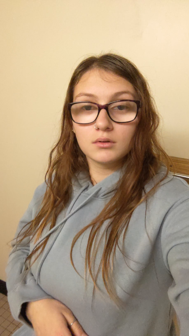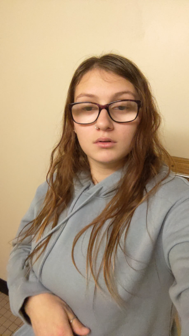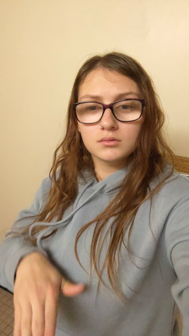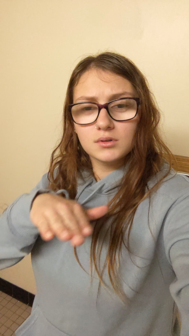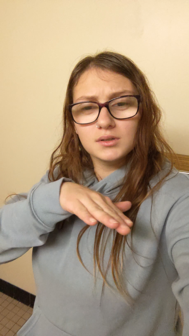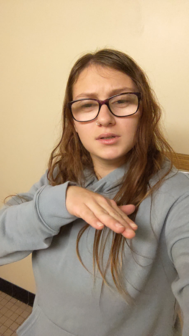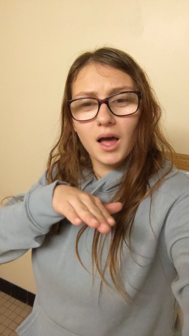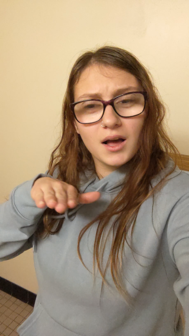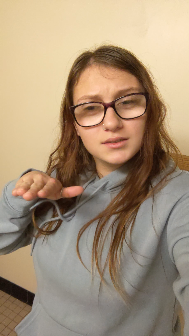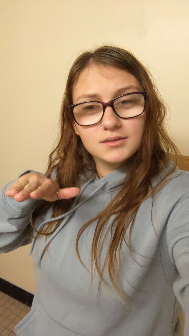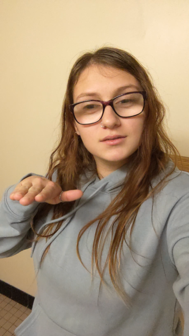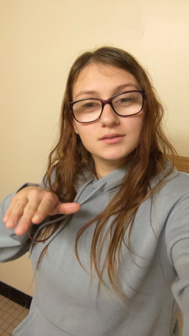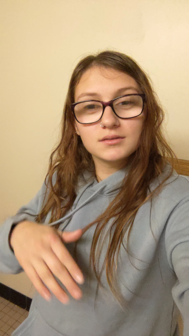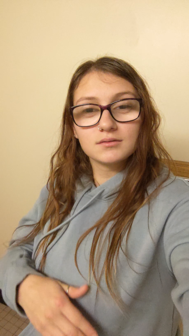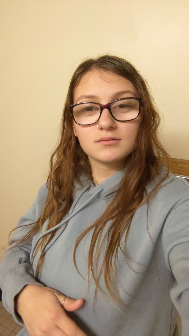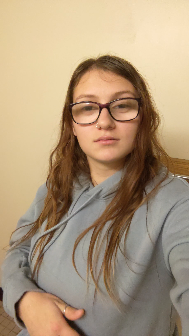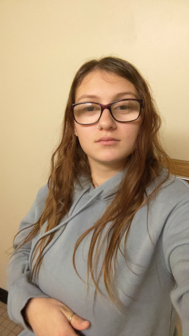nice